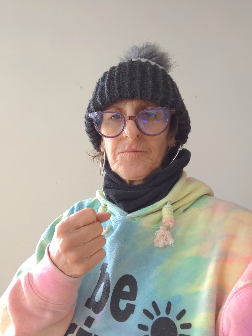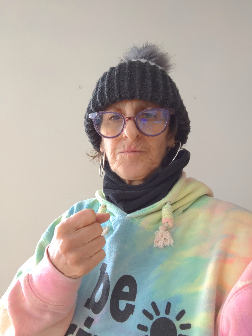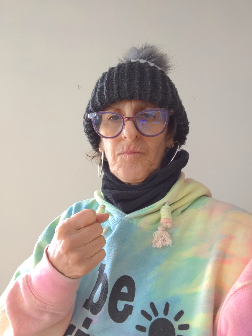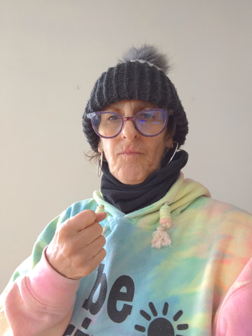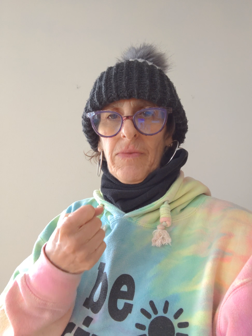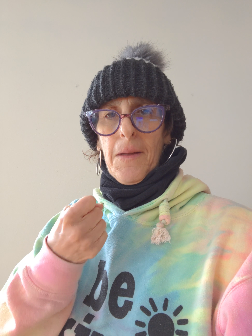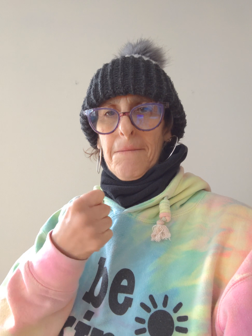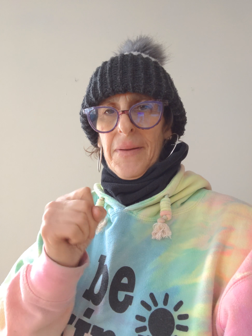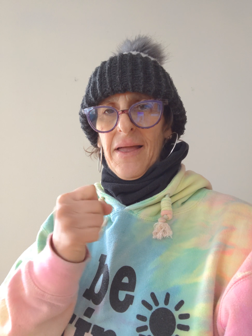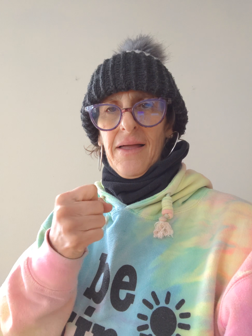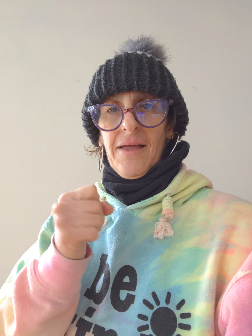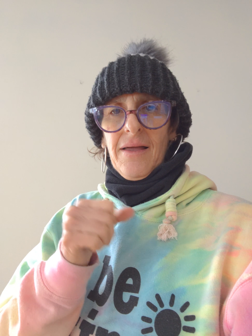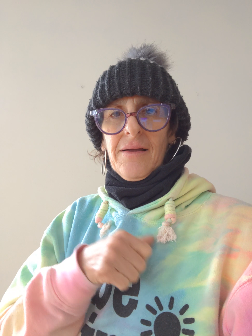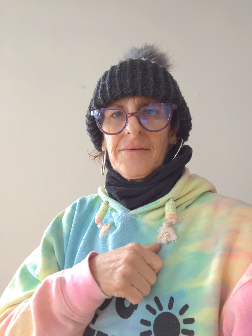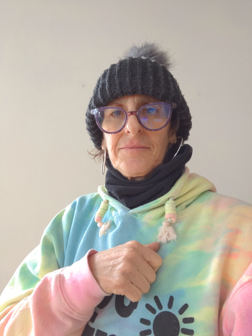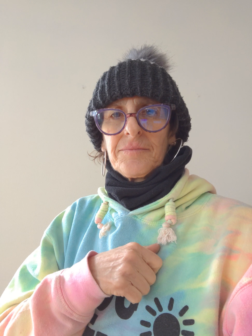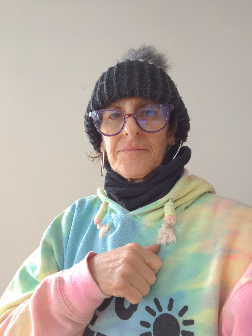make